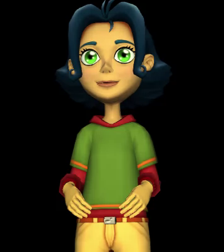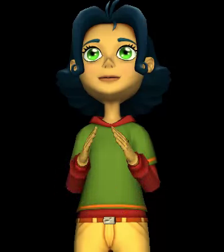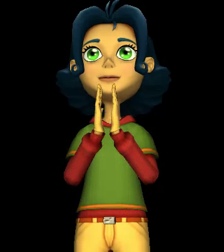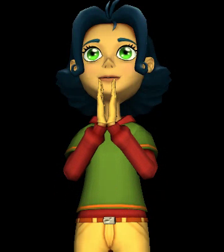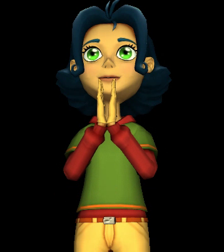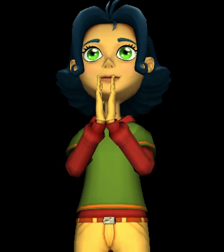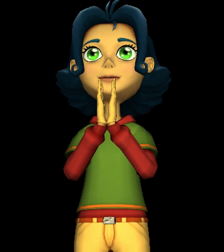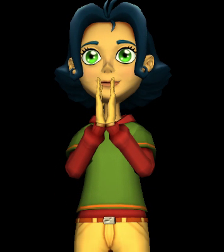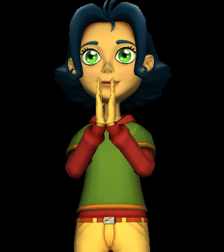يتوسل